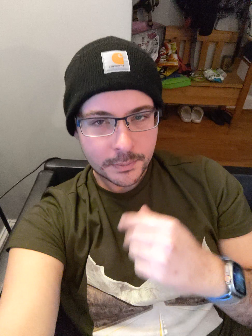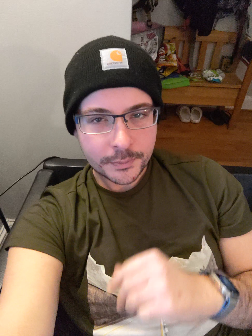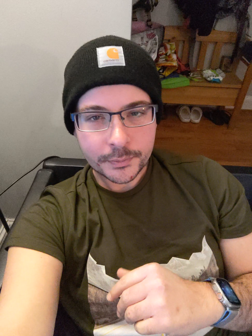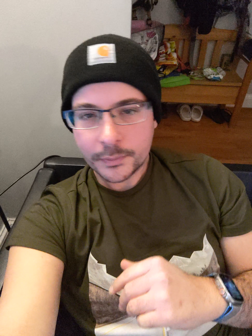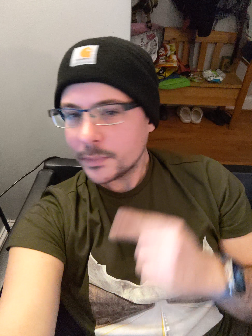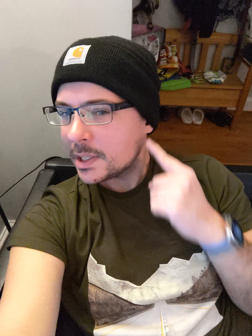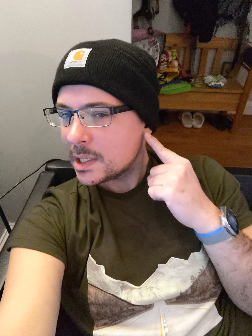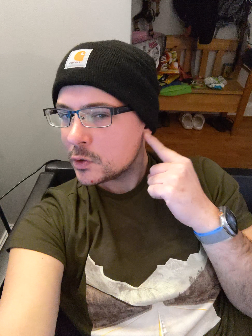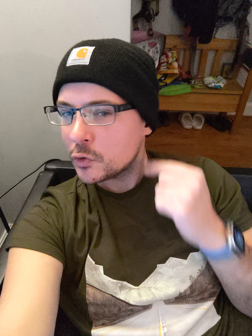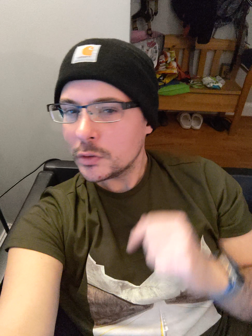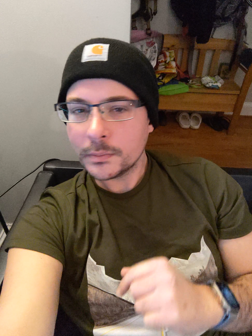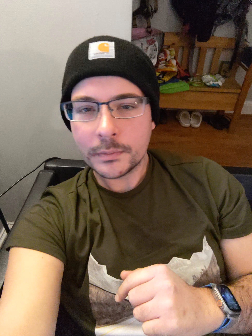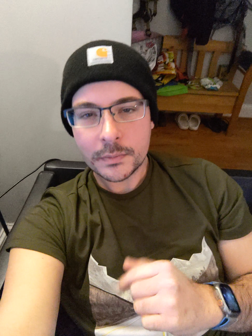ear